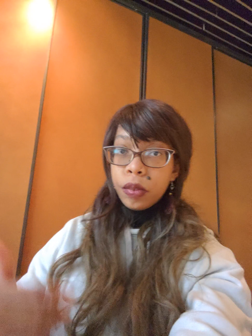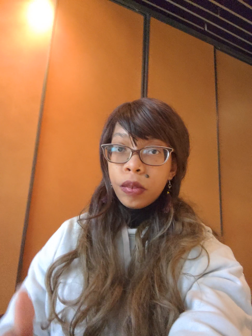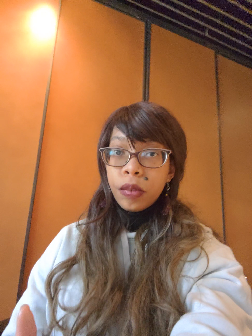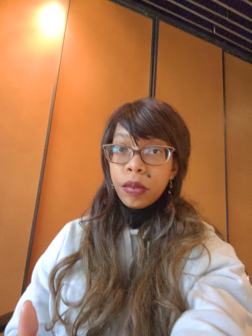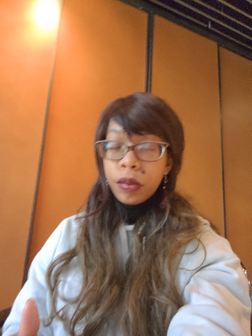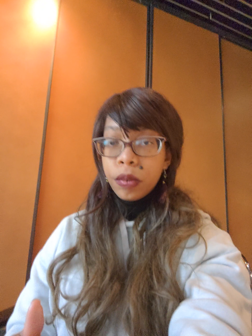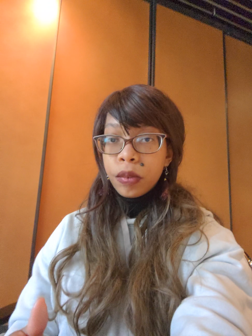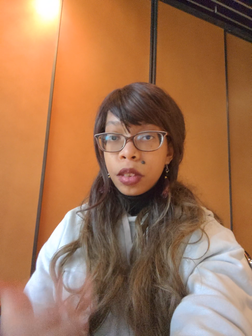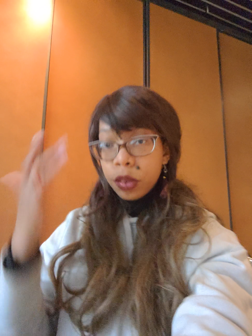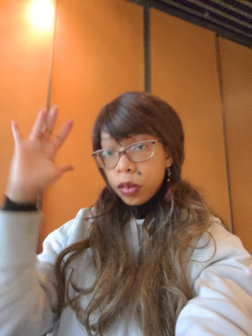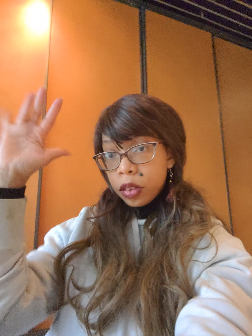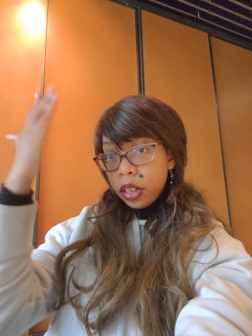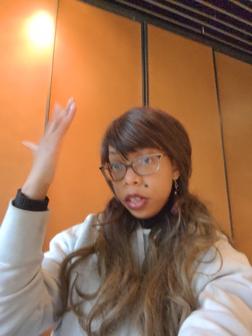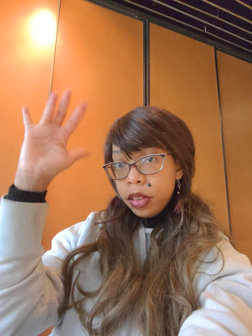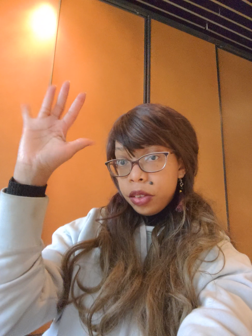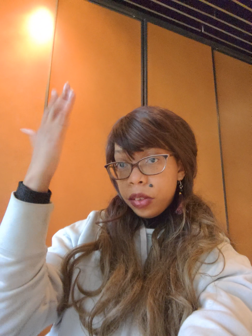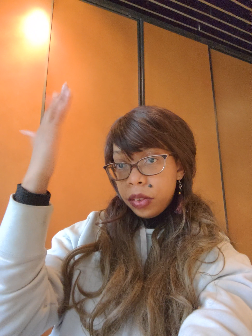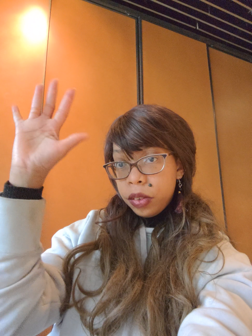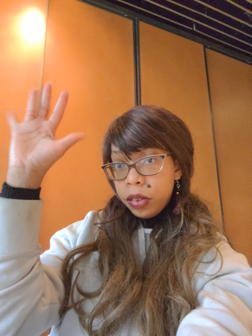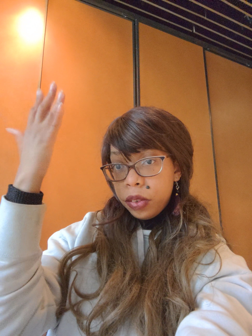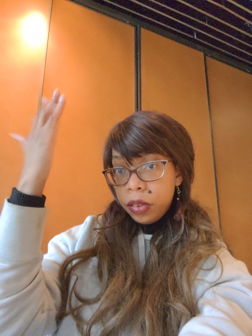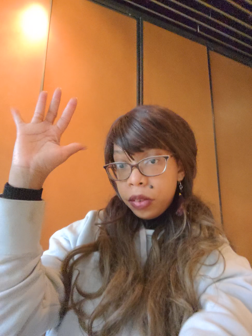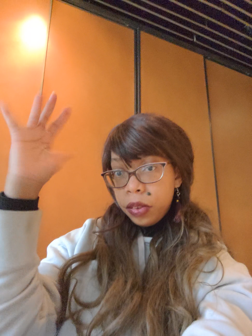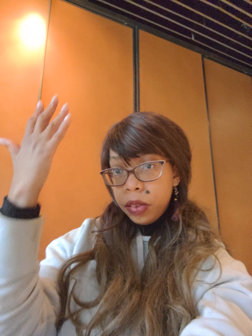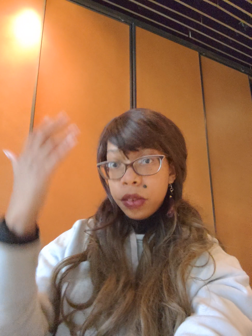tree